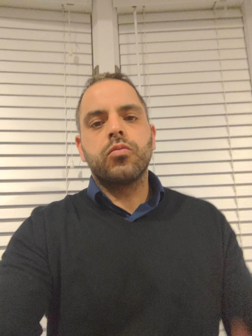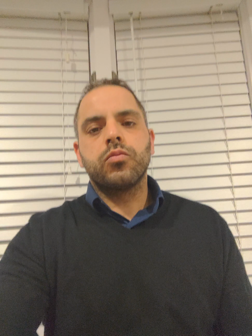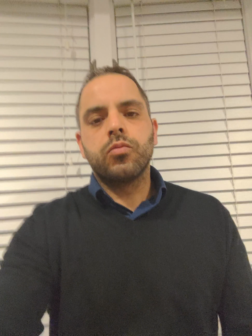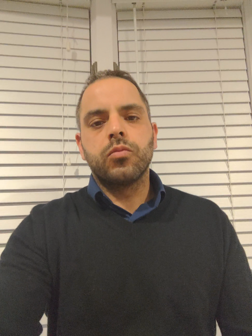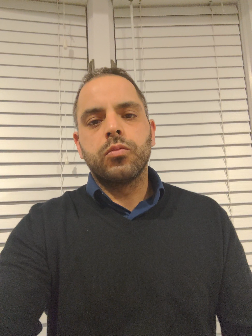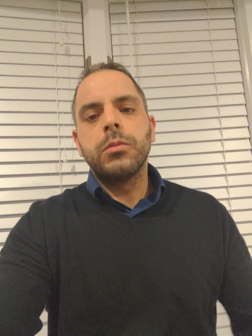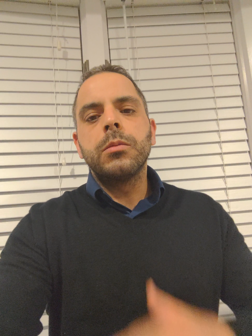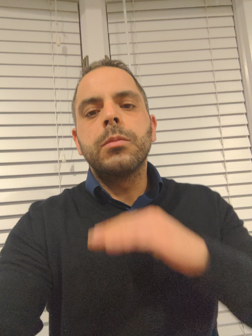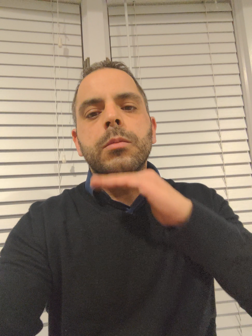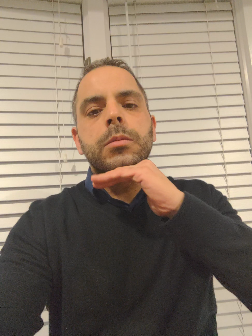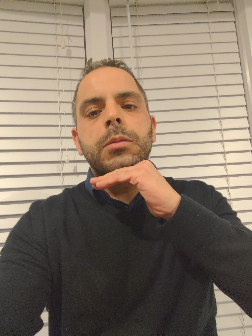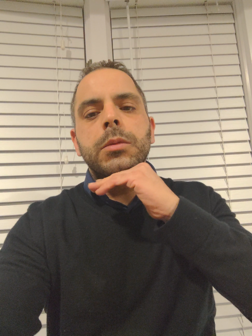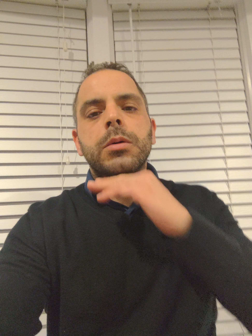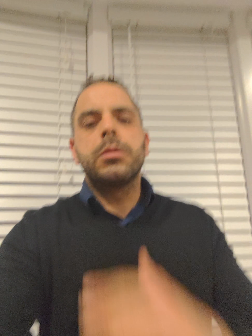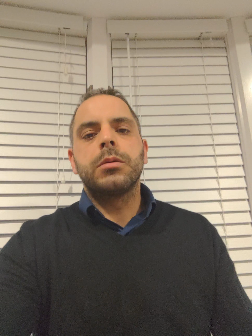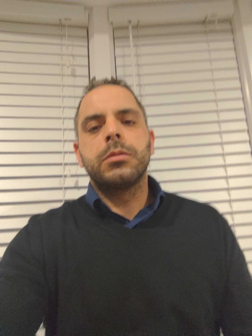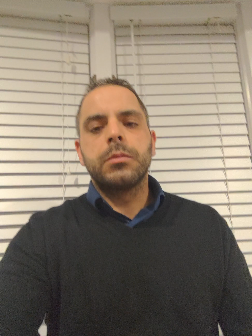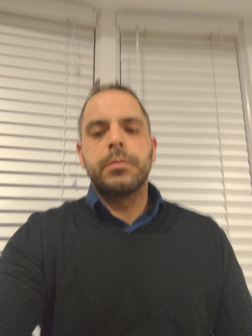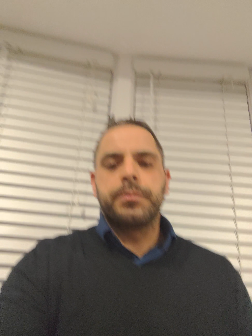pig